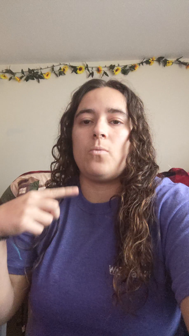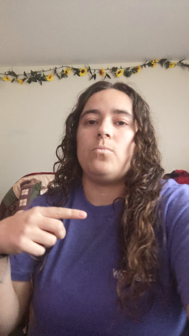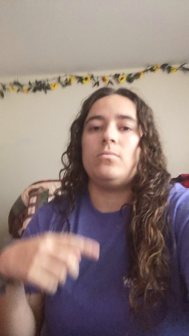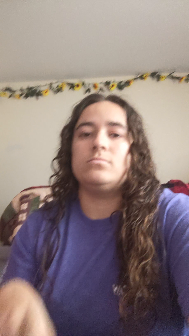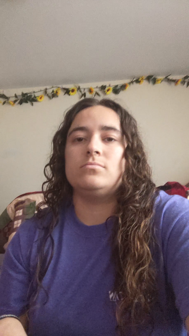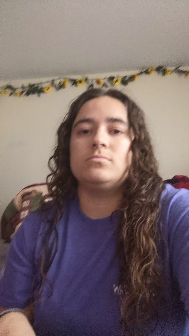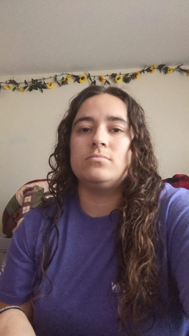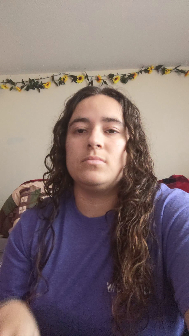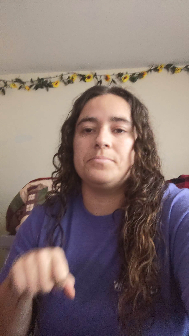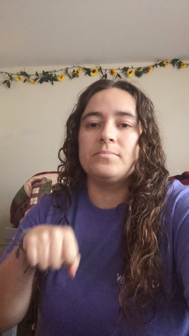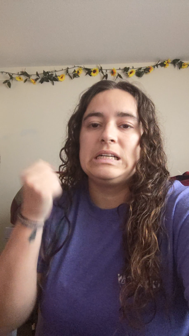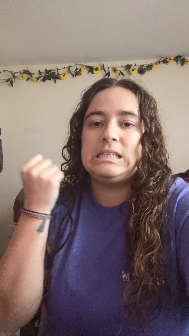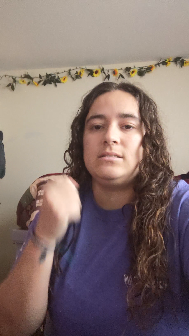break